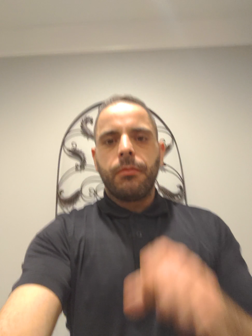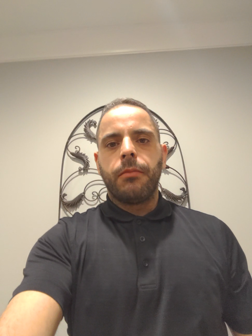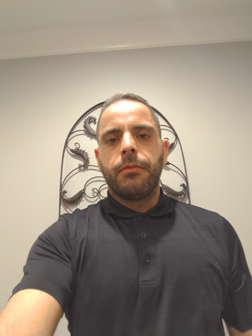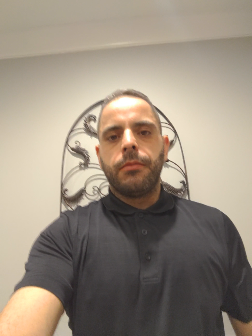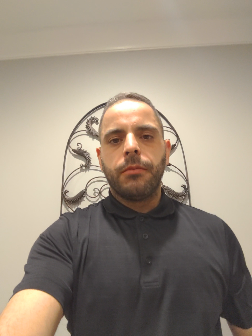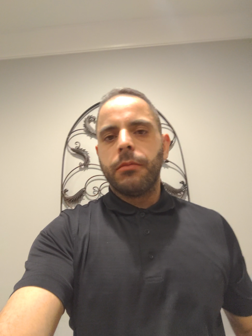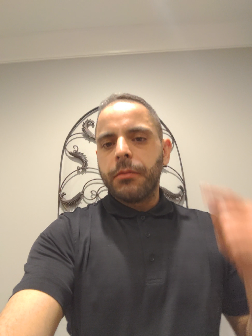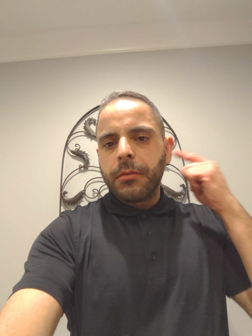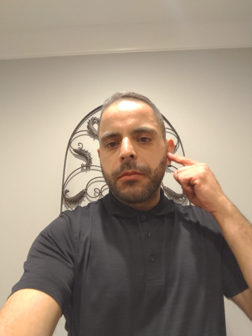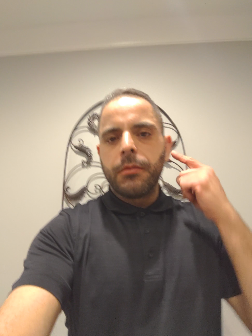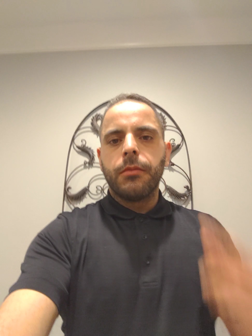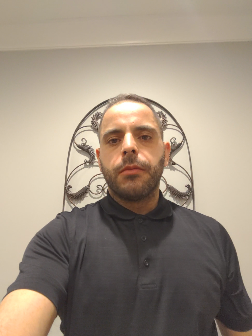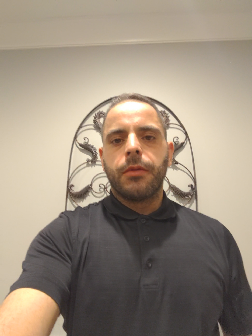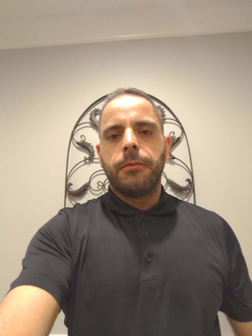ear